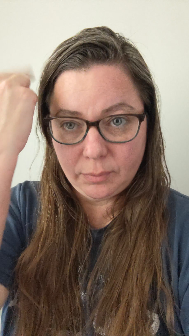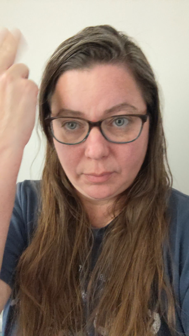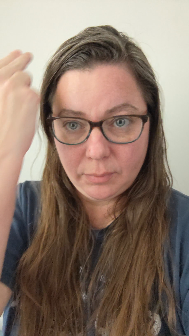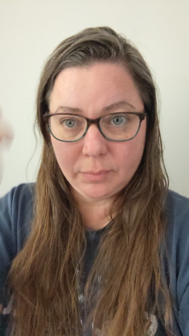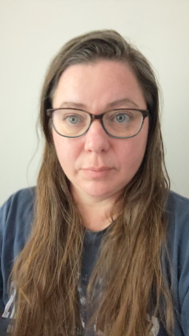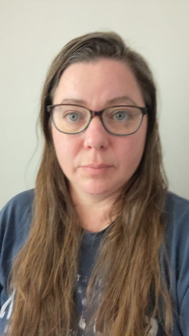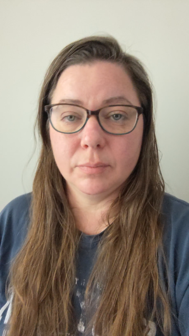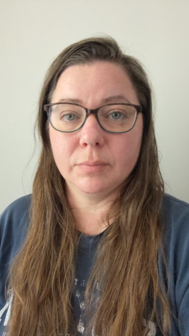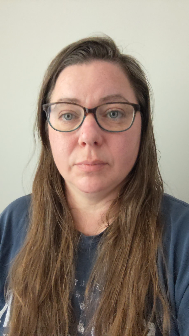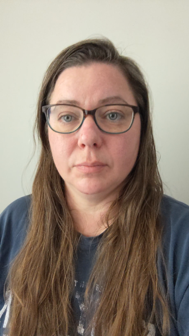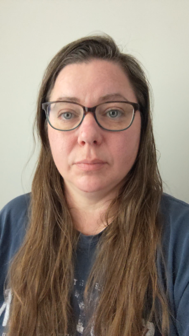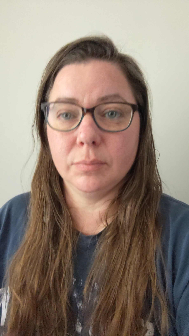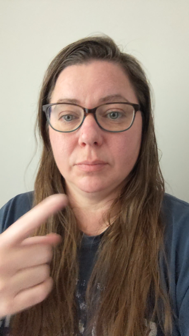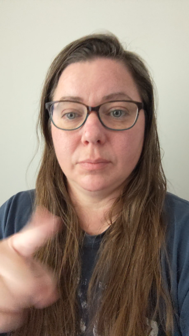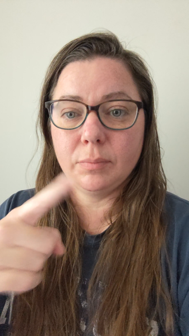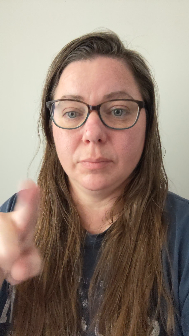knife